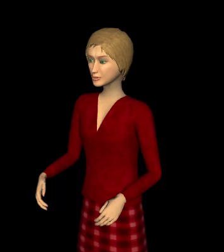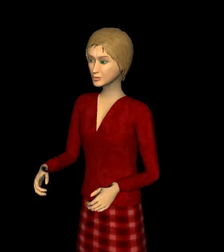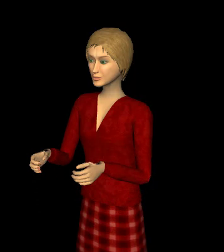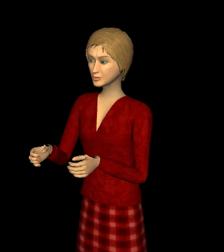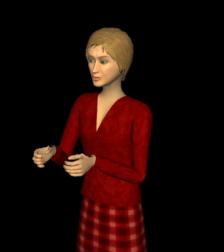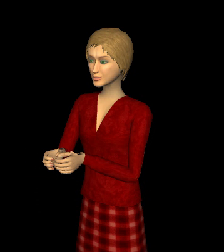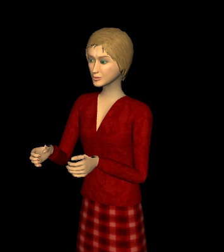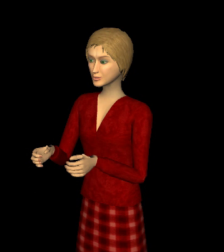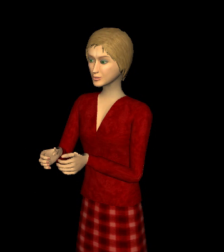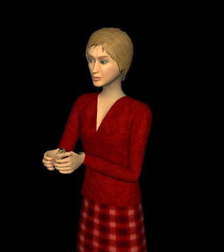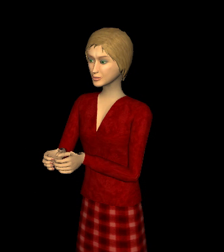مجموعة